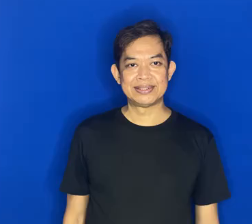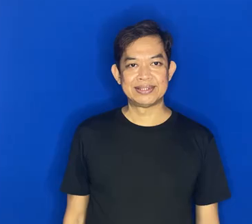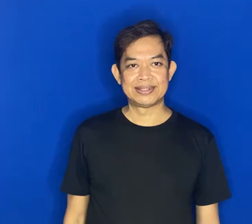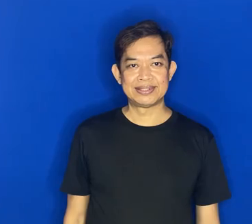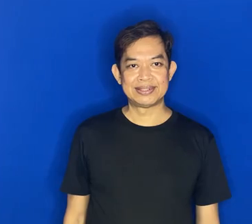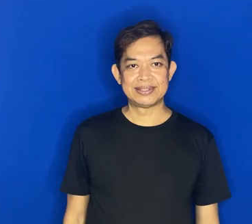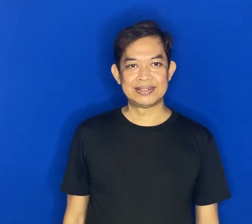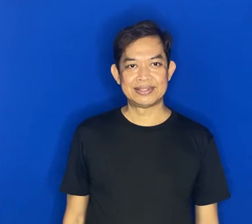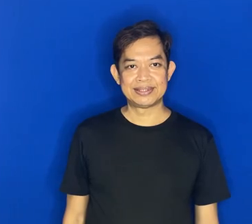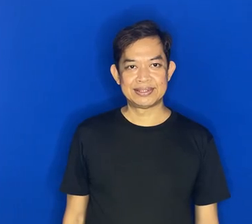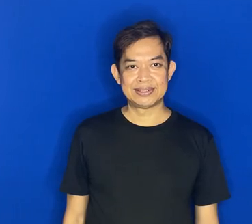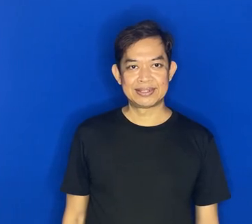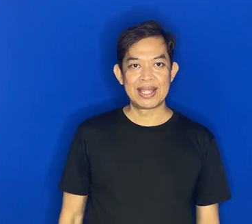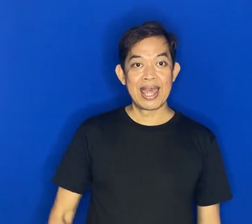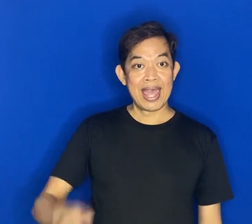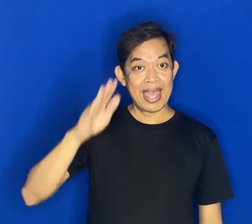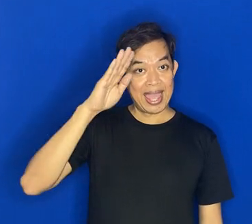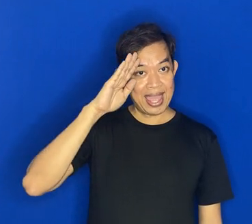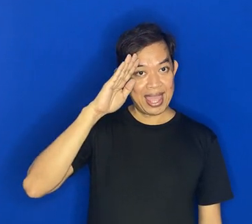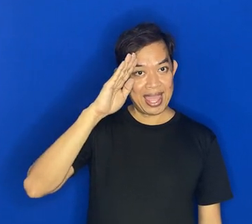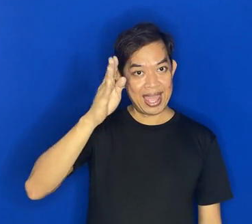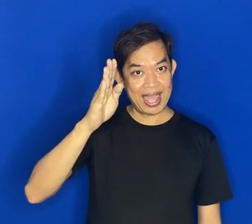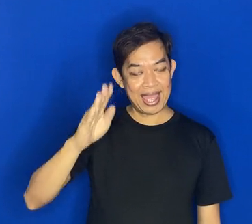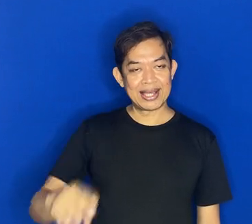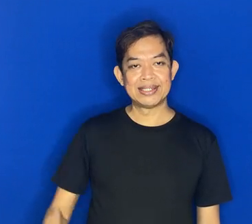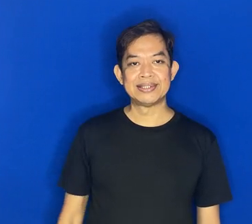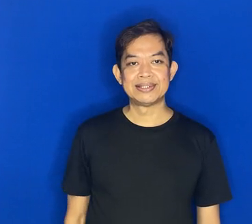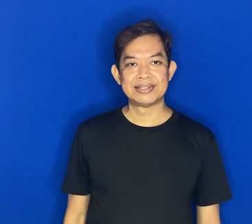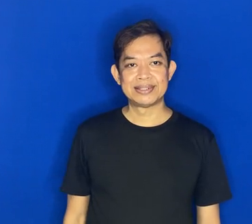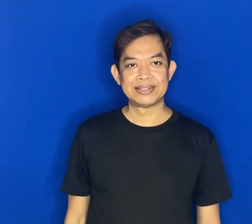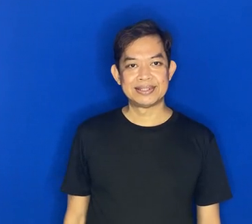hello